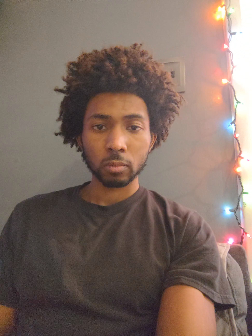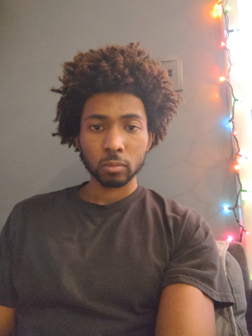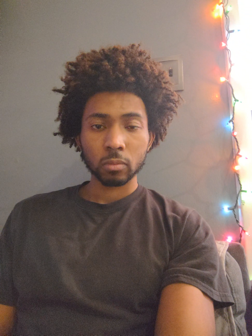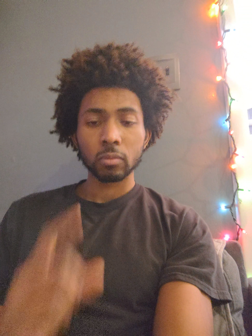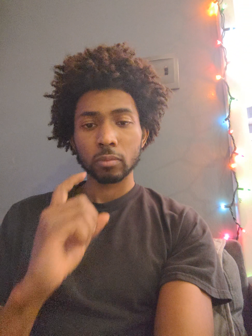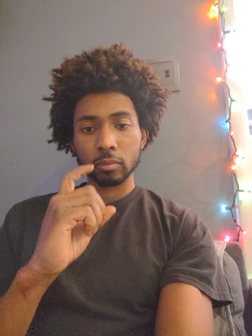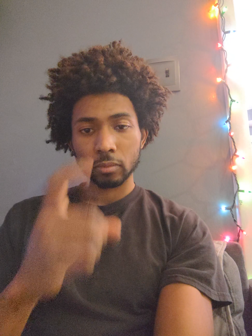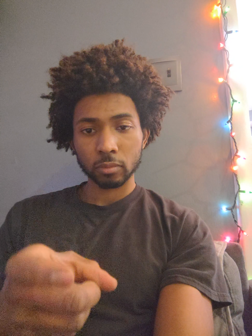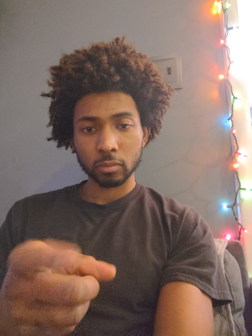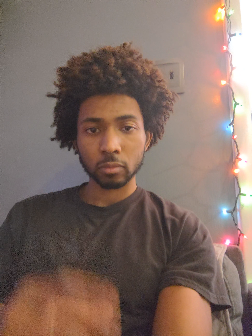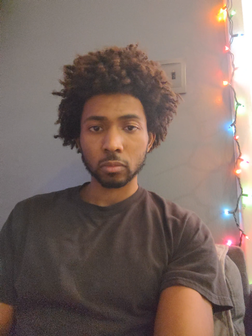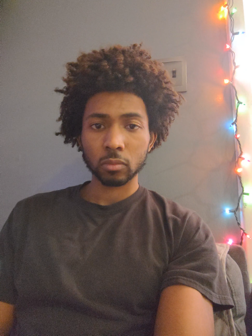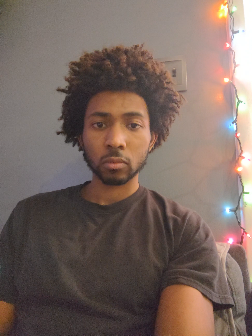gift